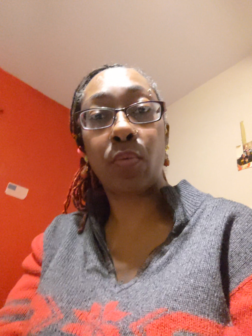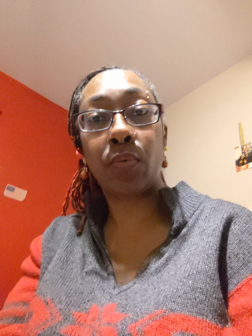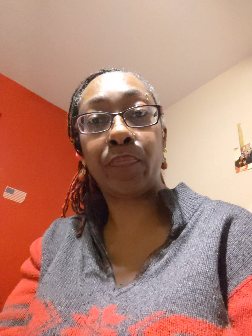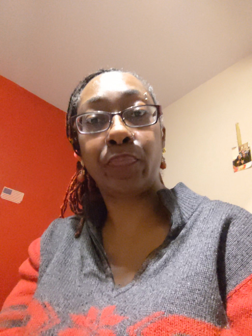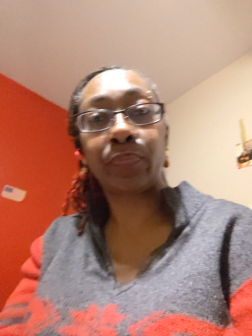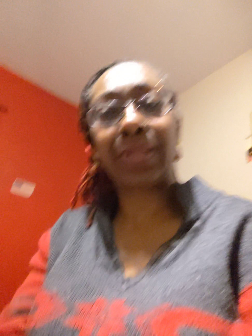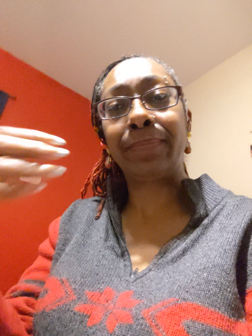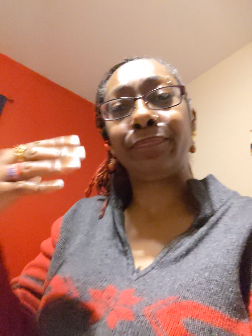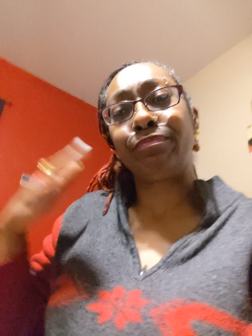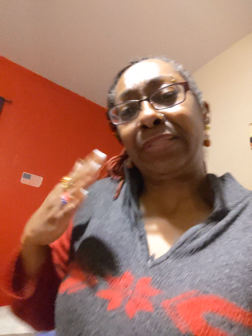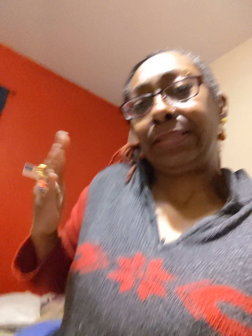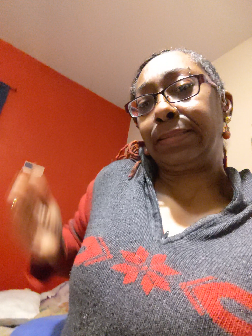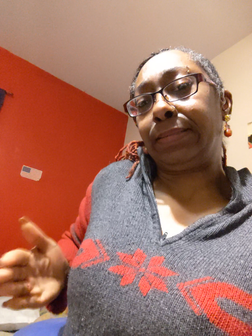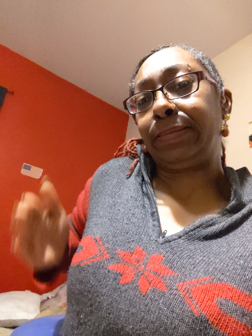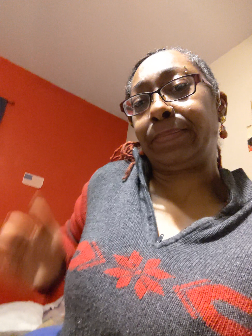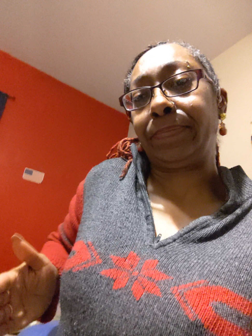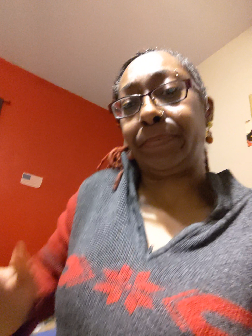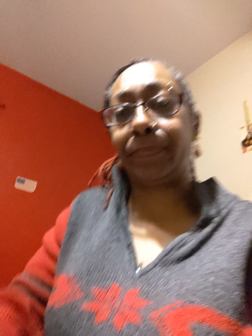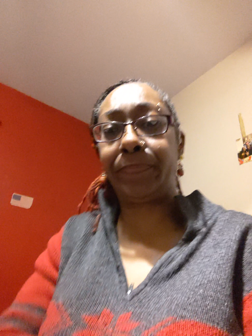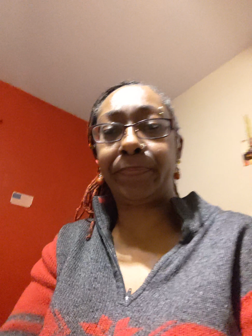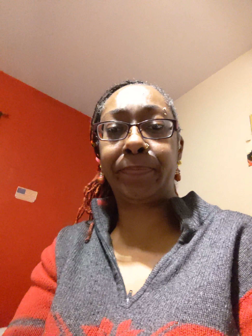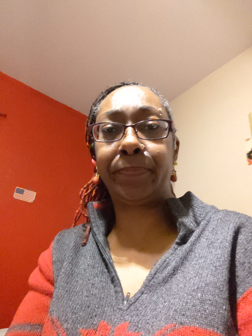beside